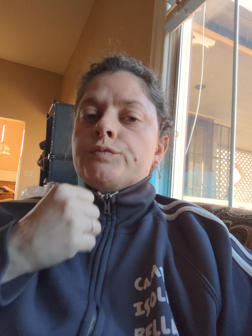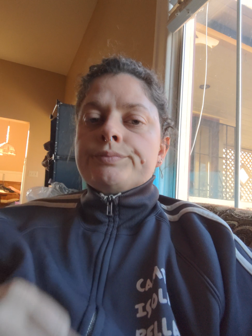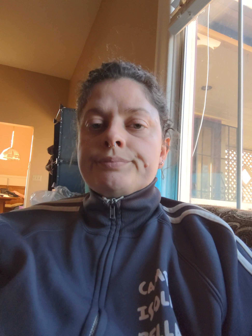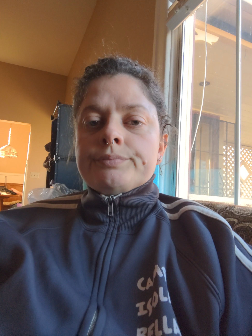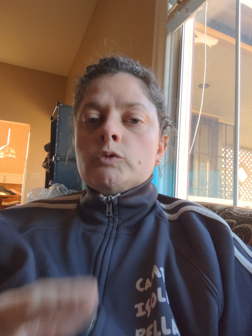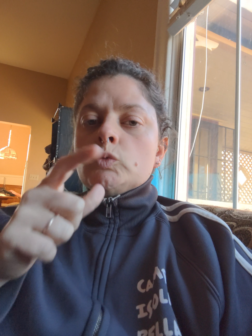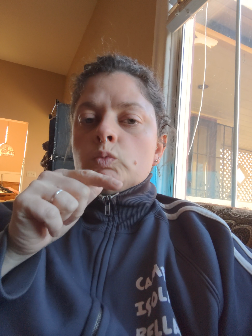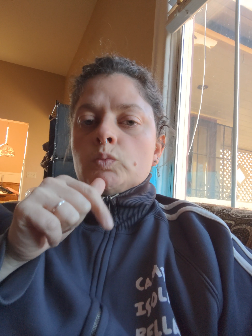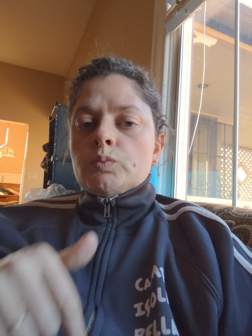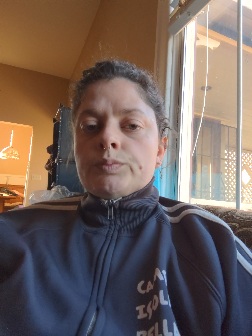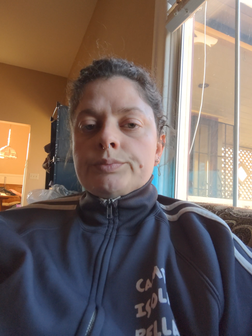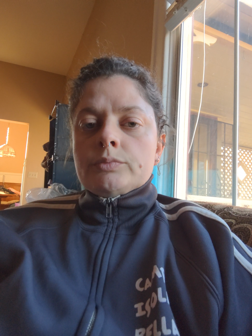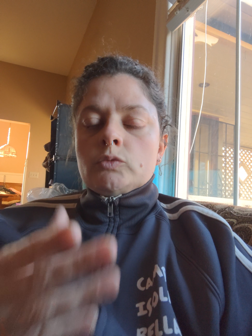who